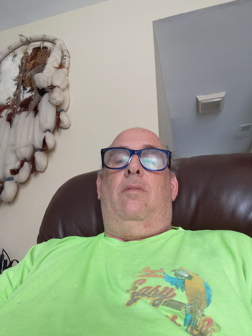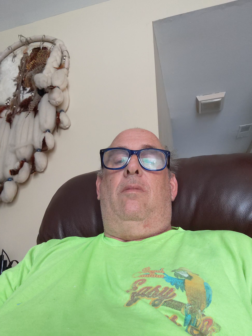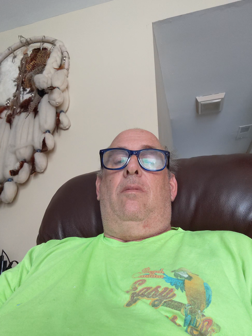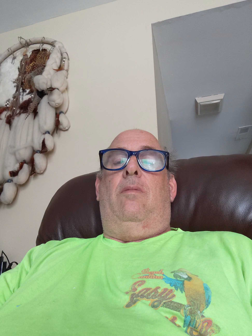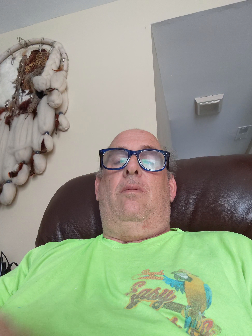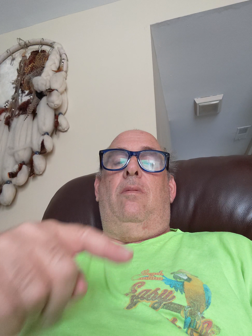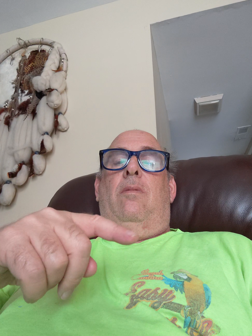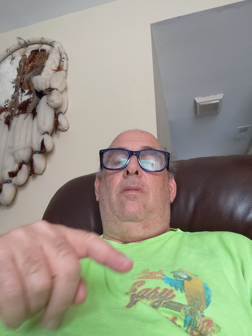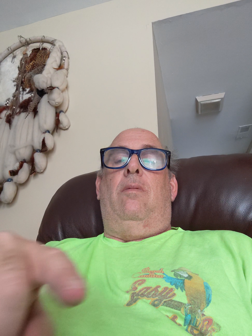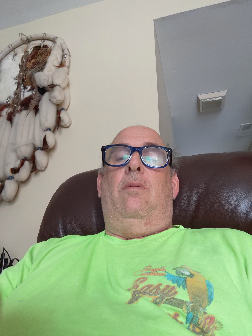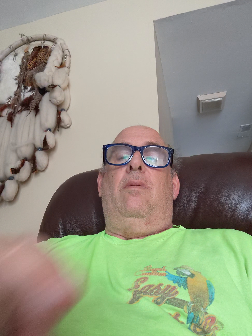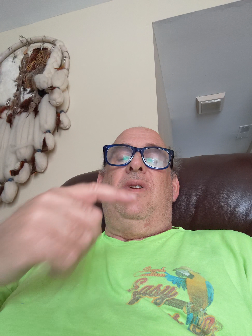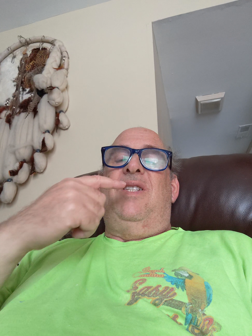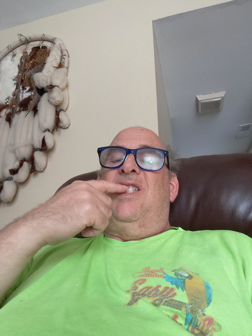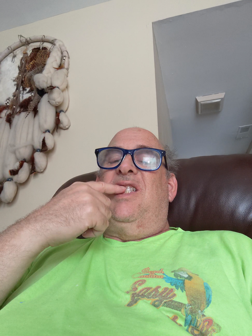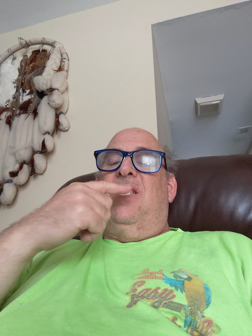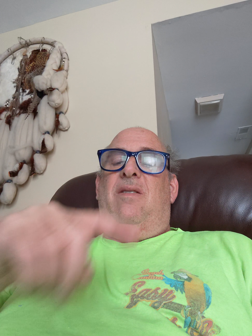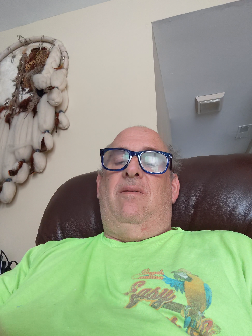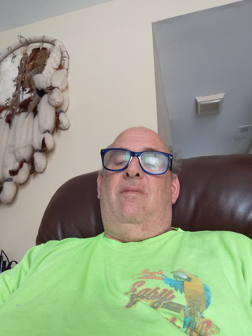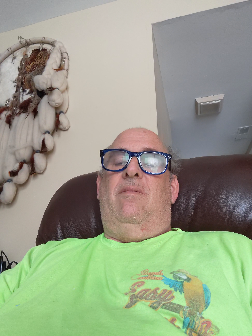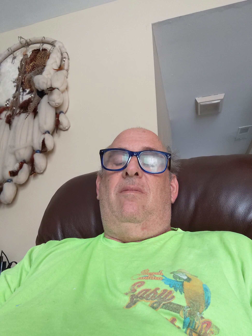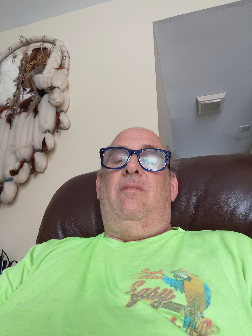tooth